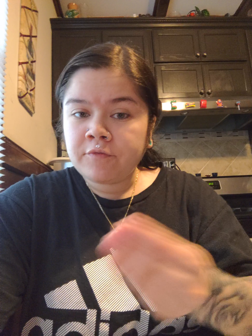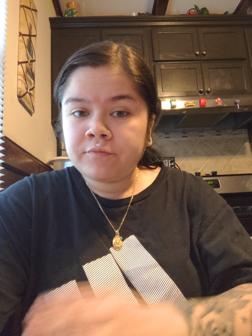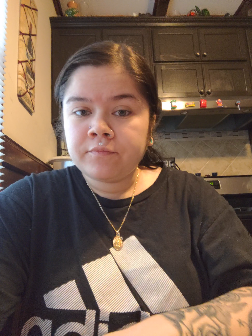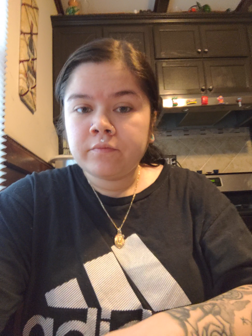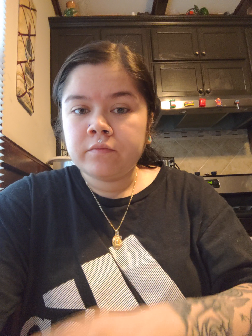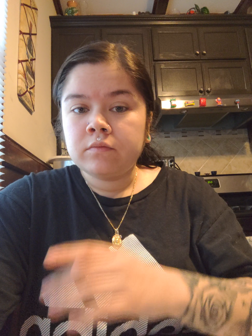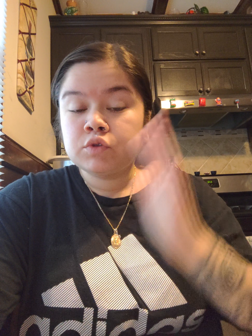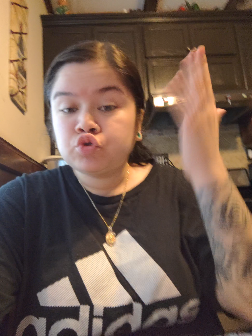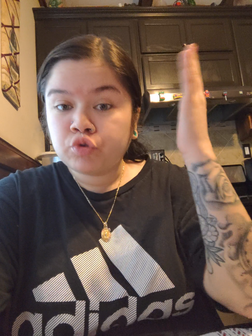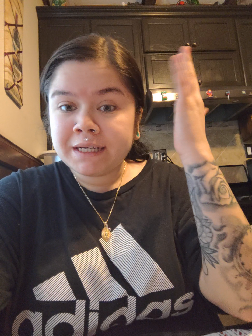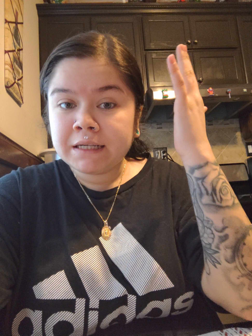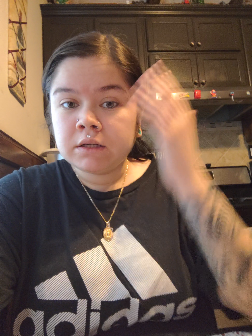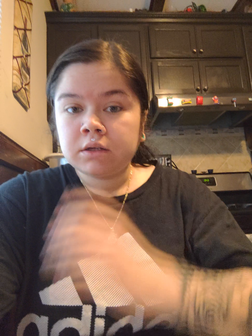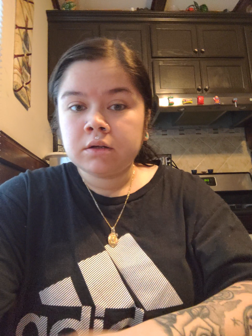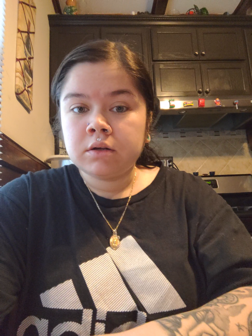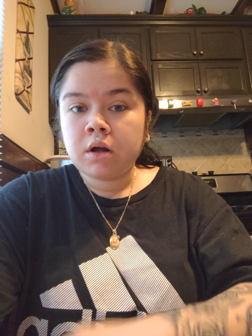tree